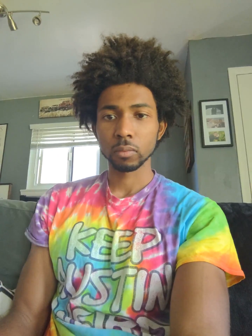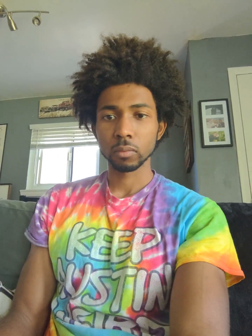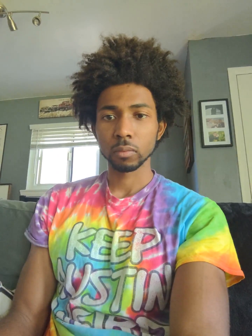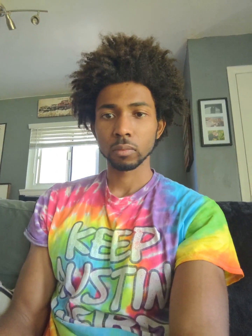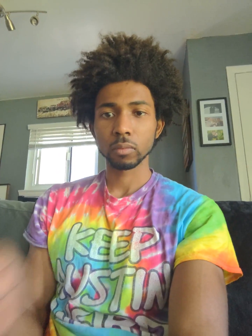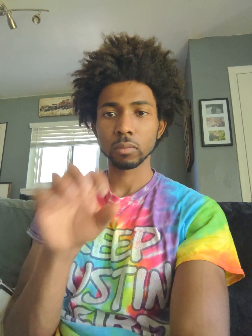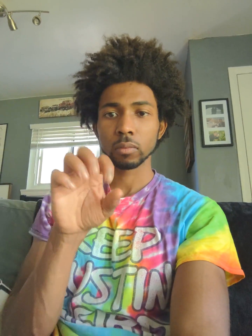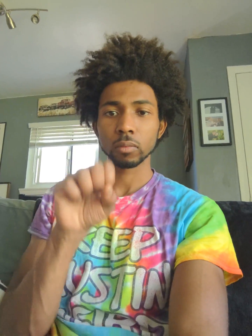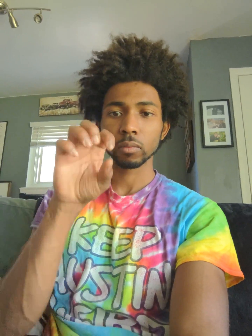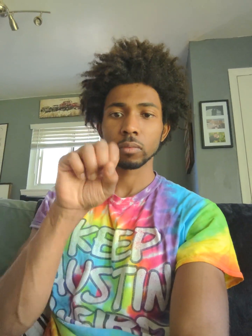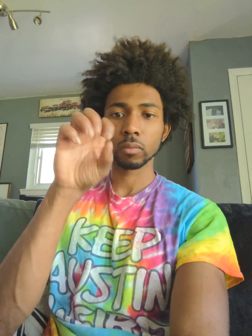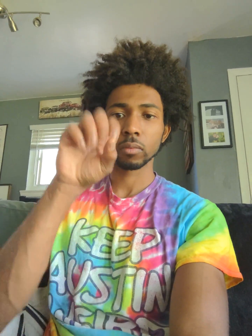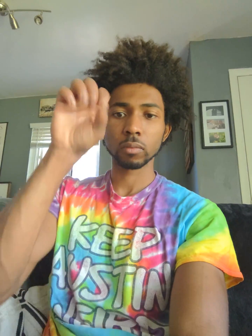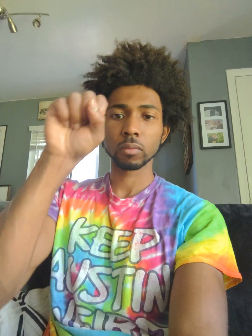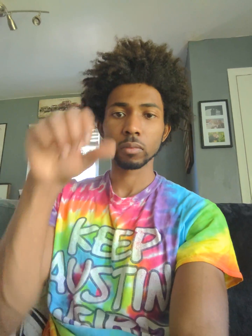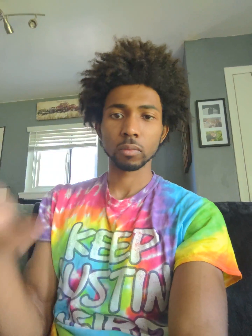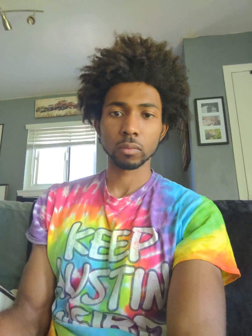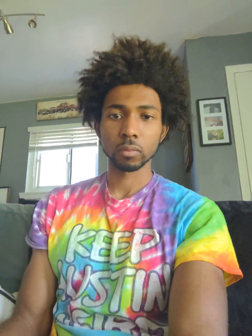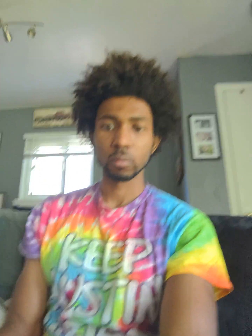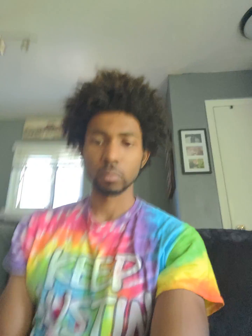ladder